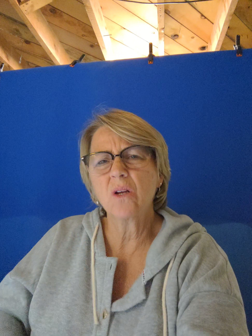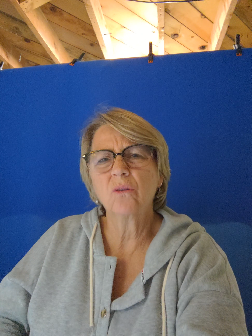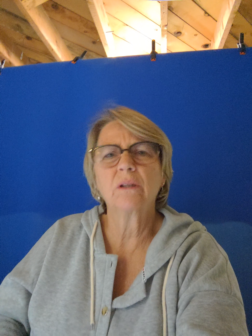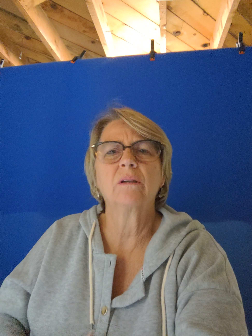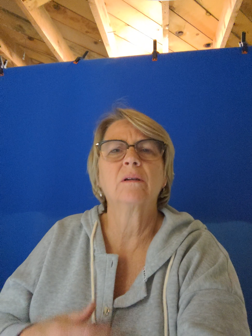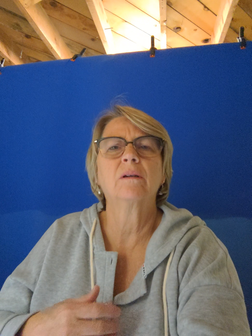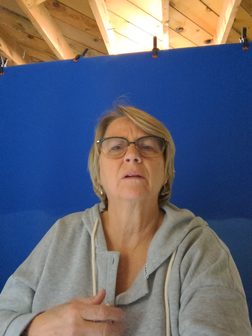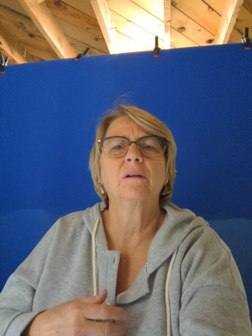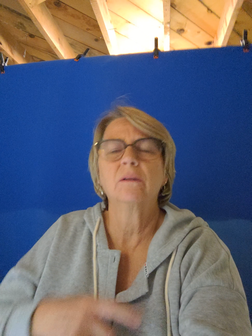hungry